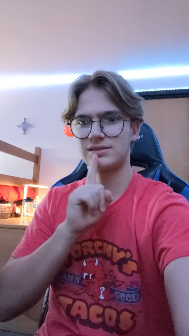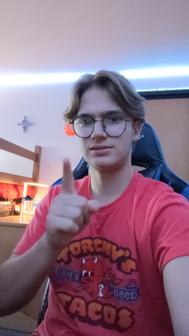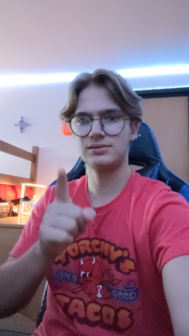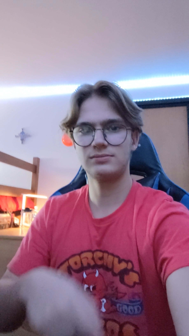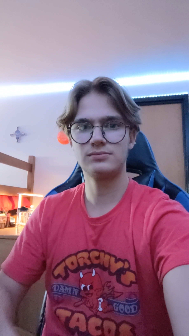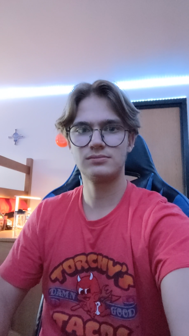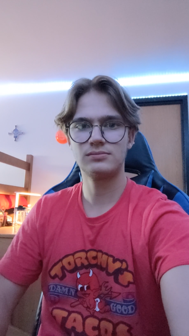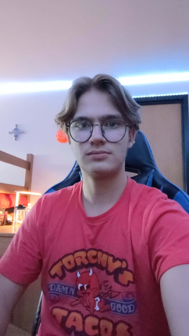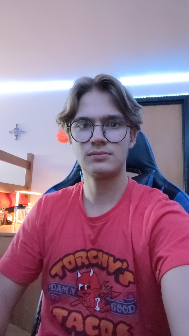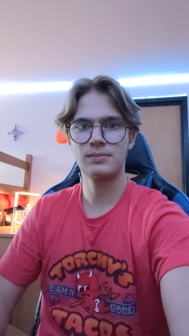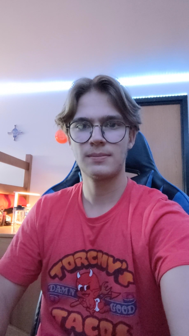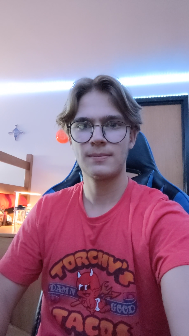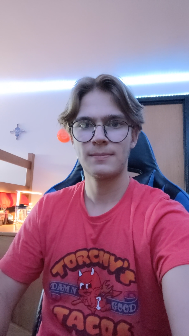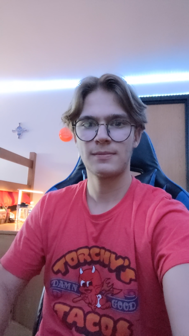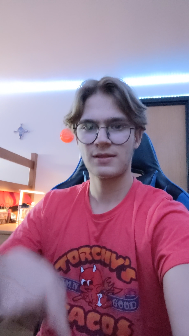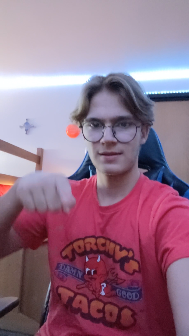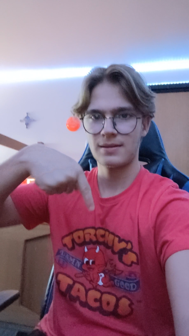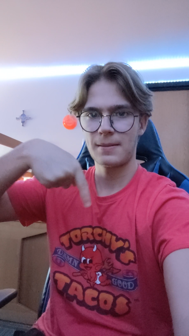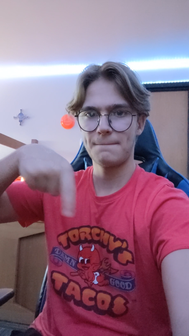flip-flop